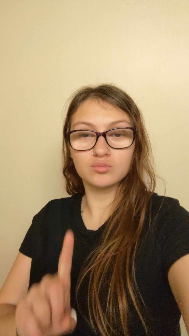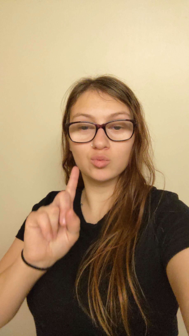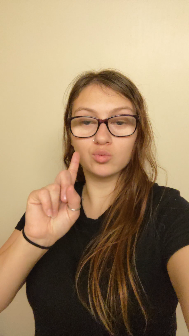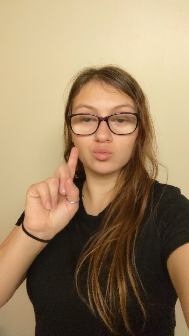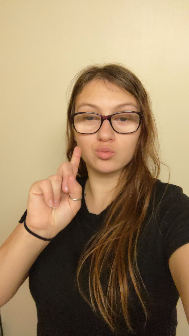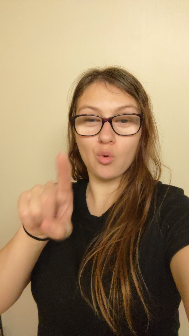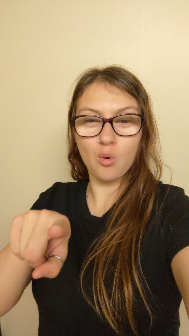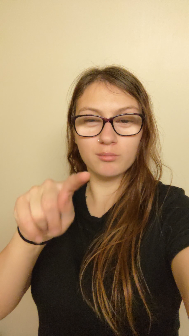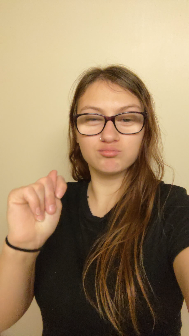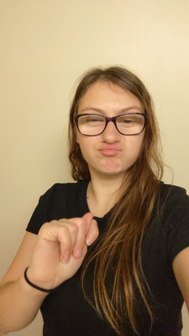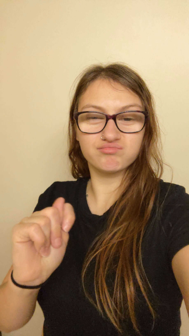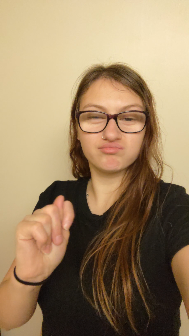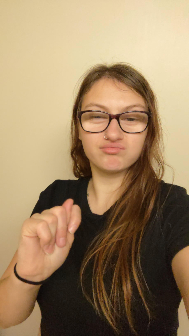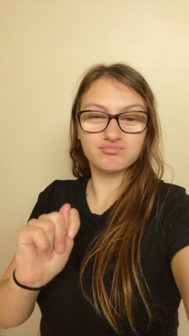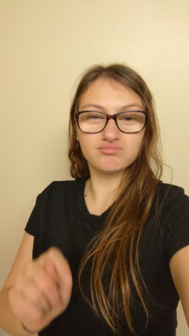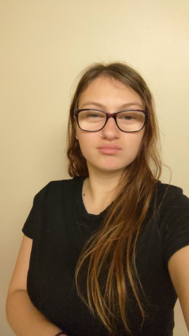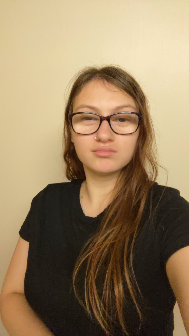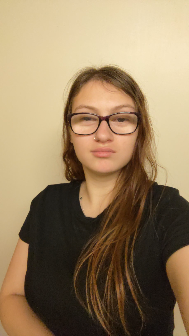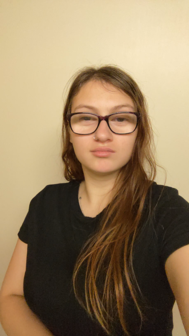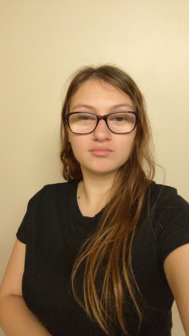go potty